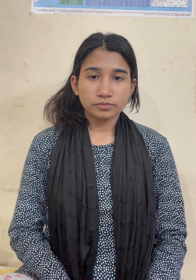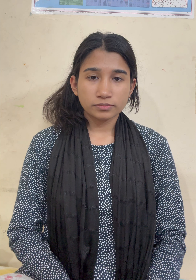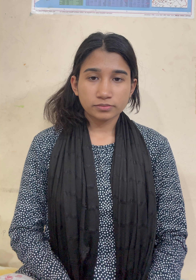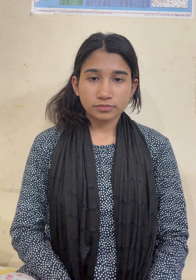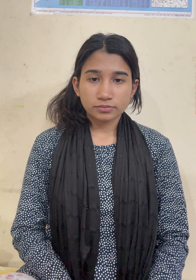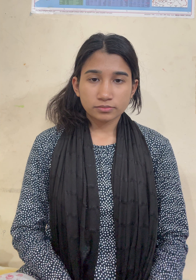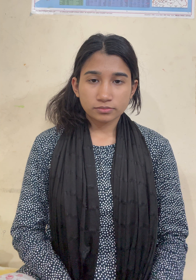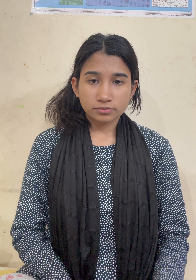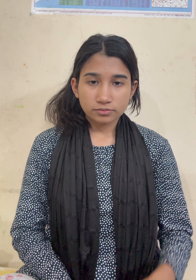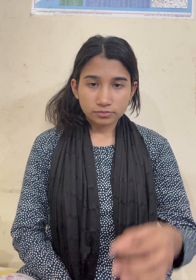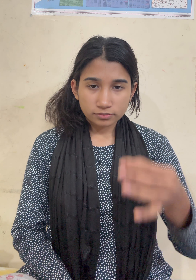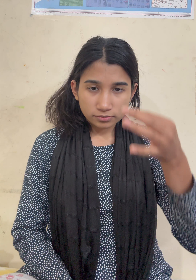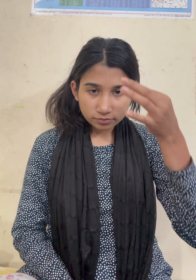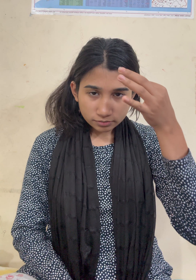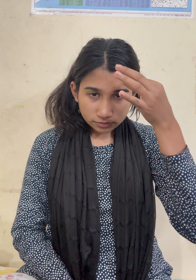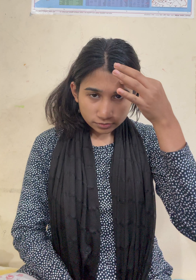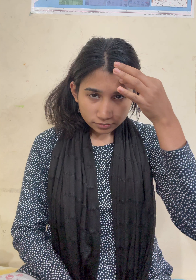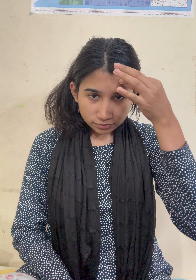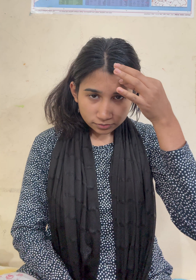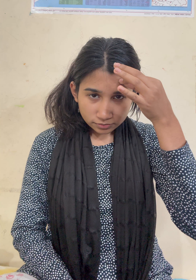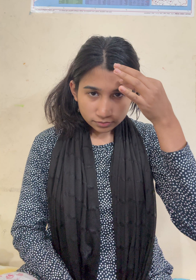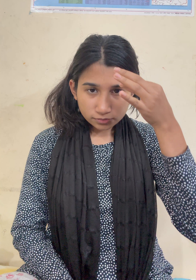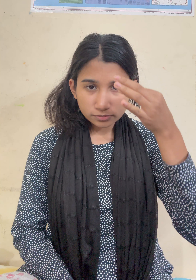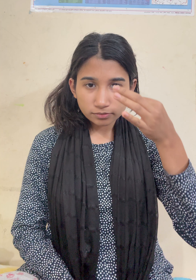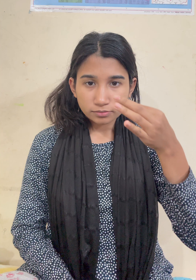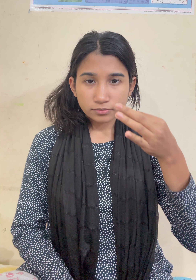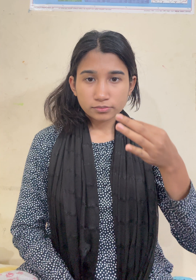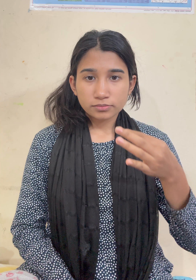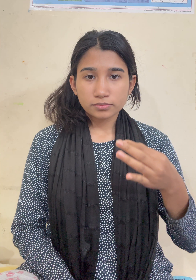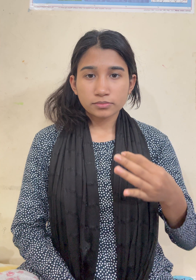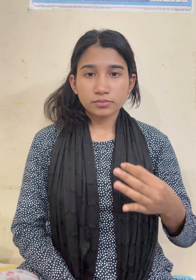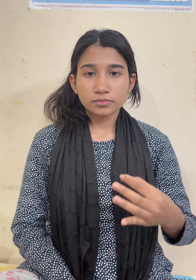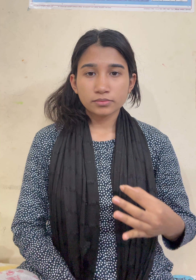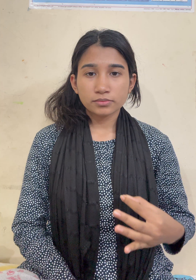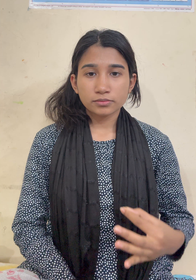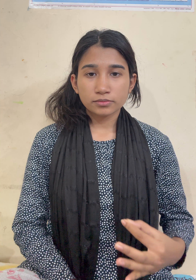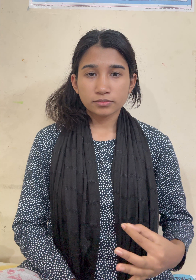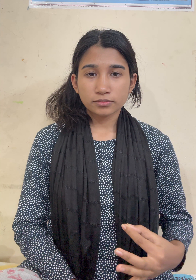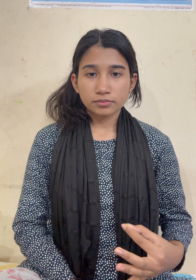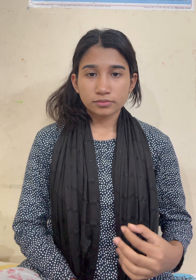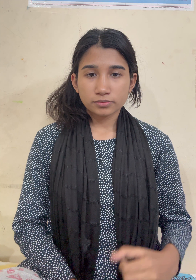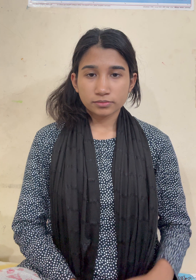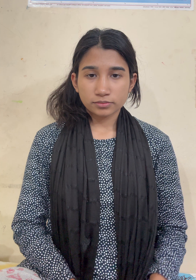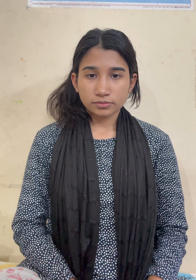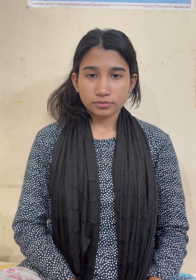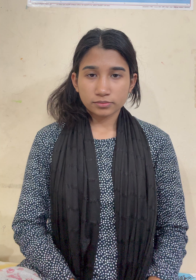বোকা